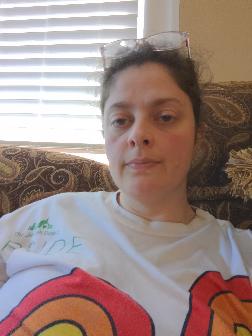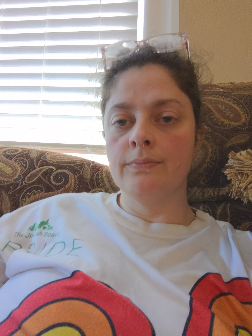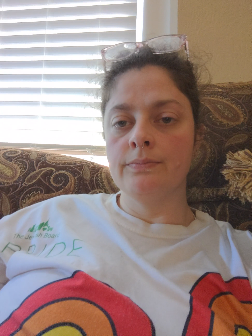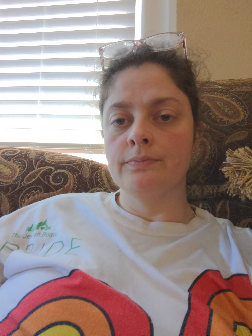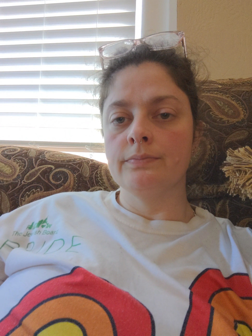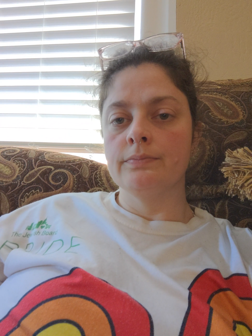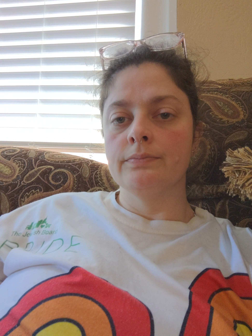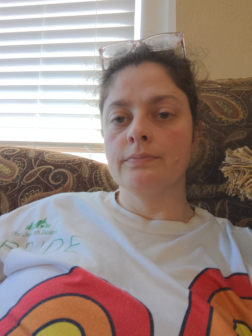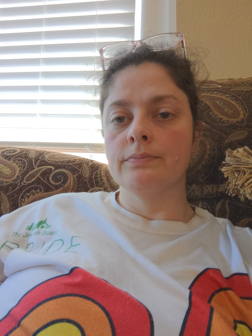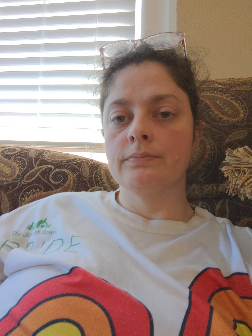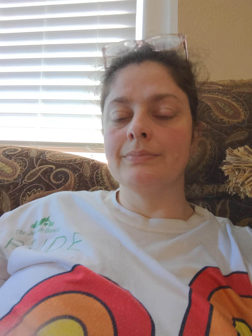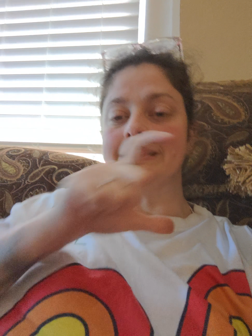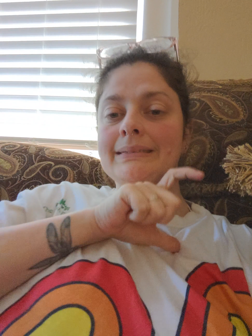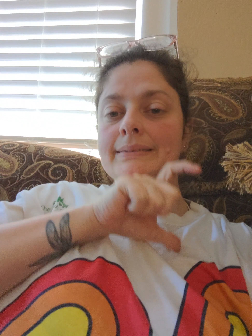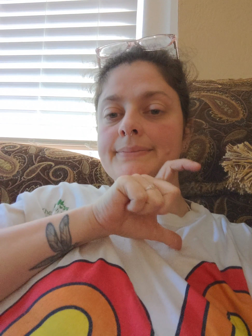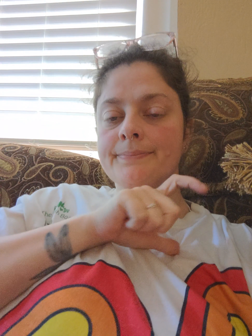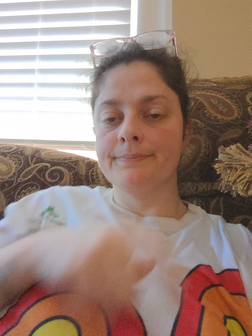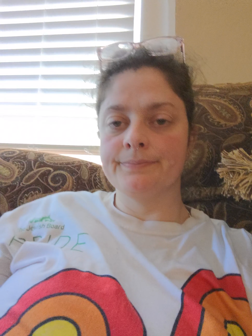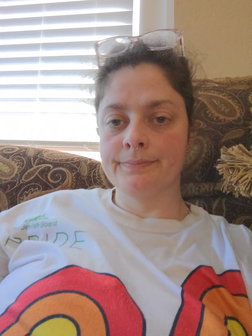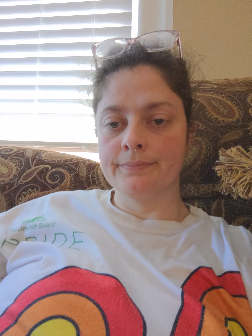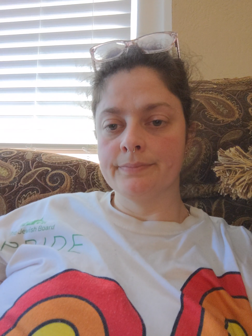police